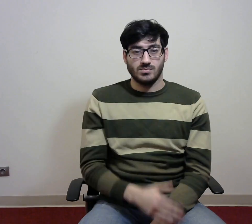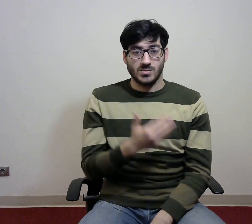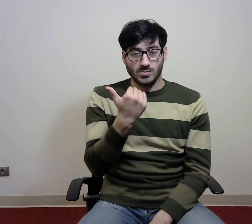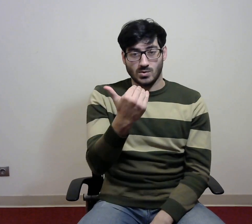siz